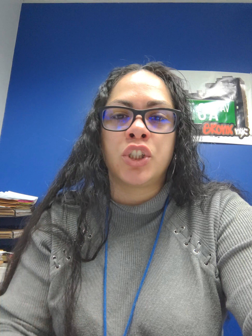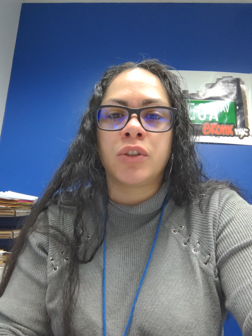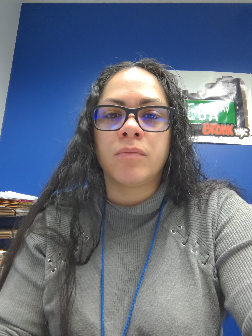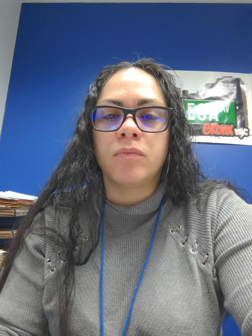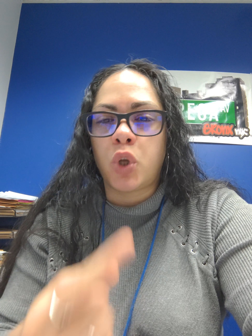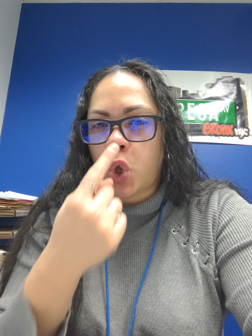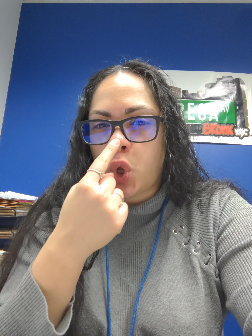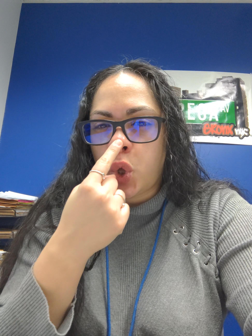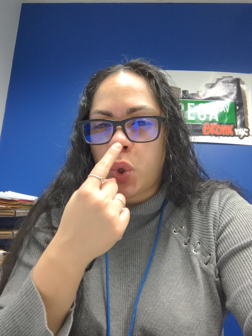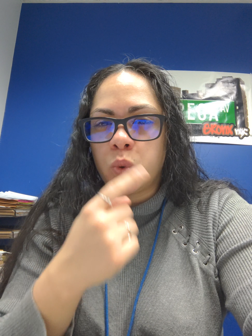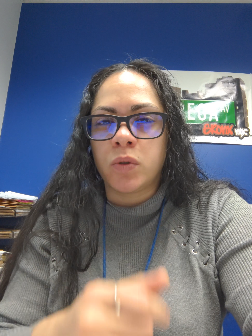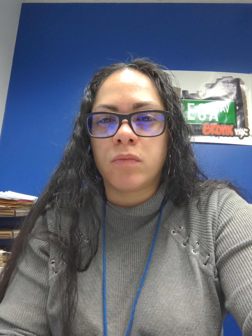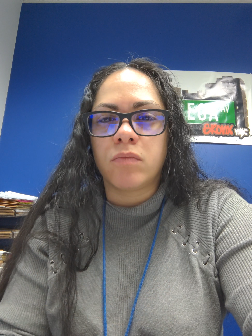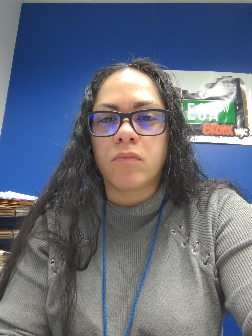nose